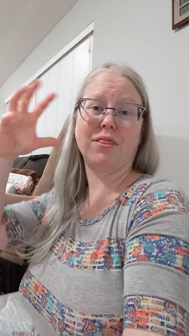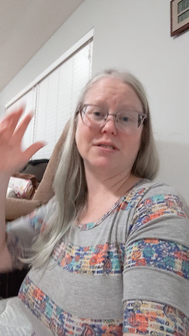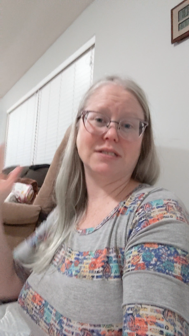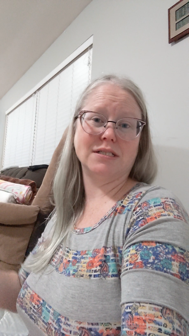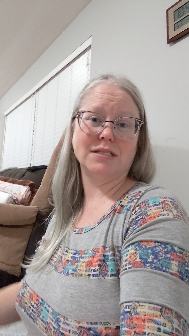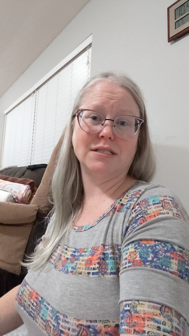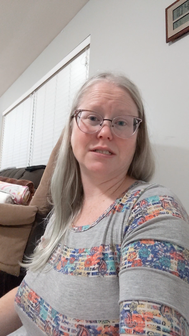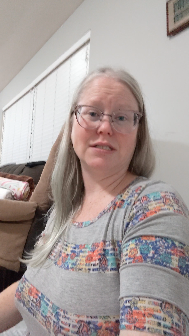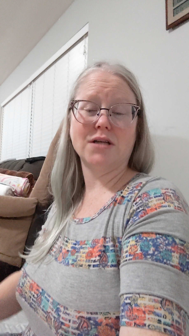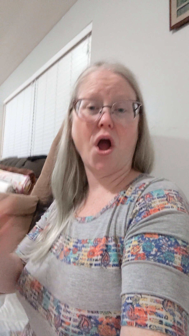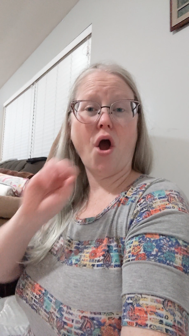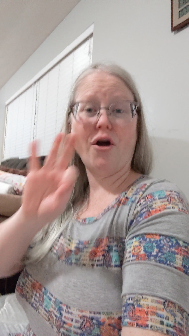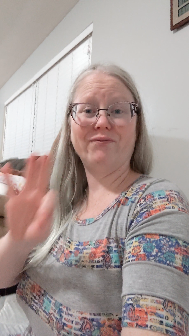of